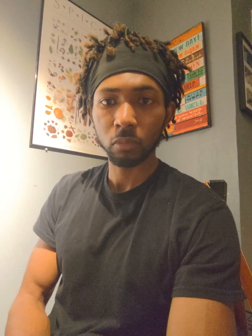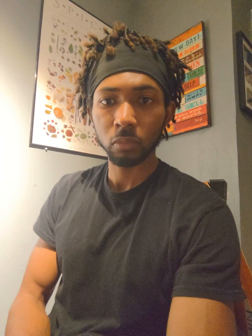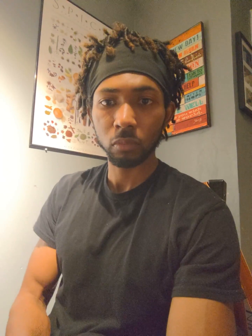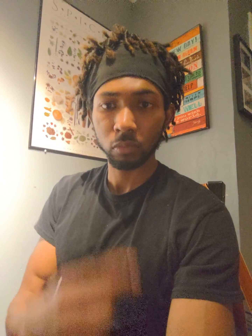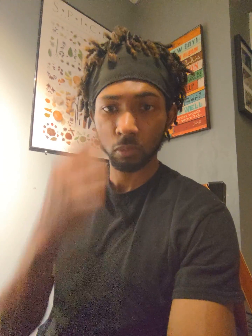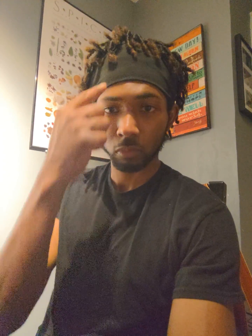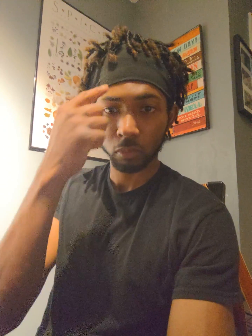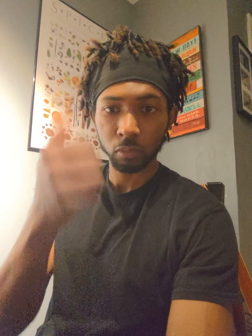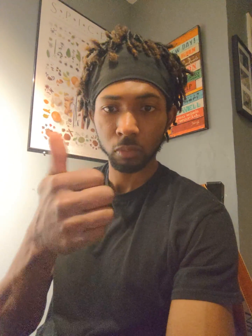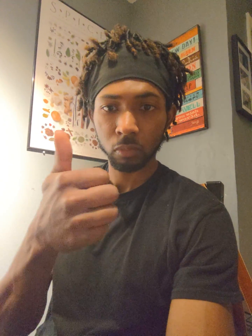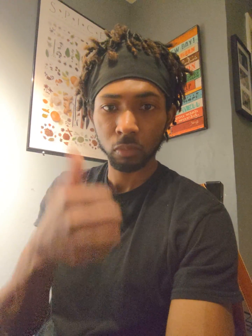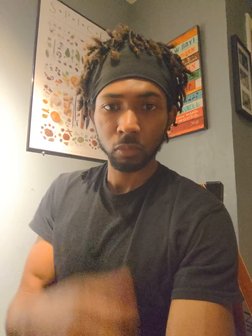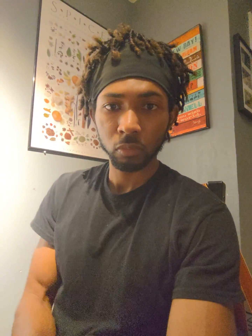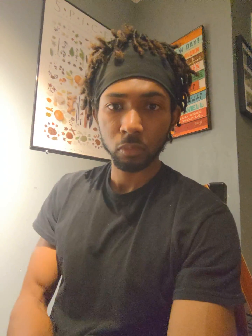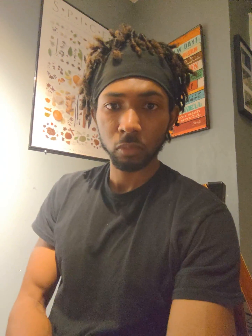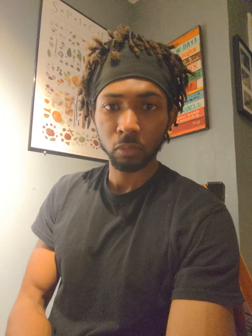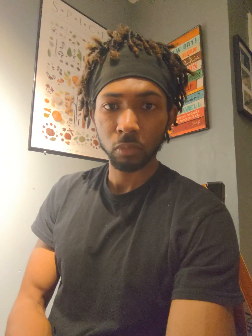dime